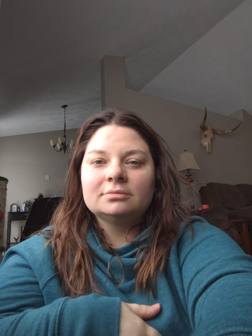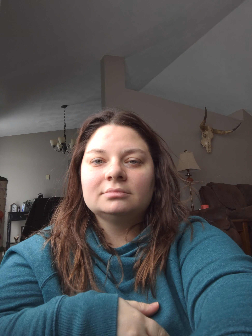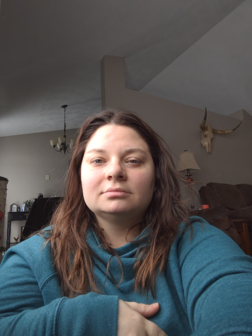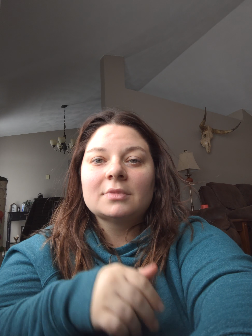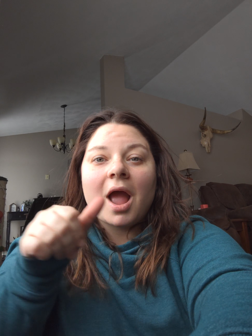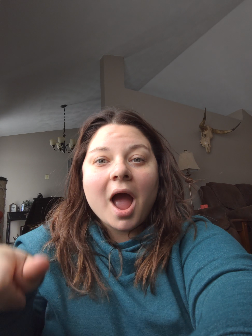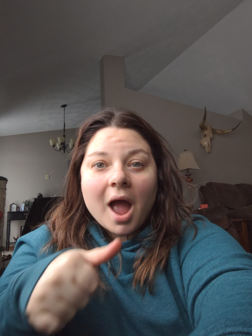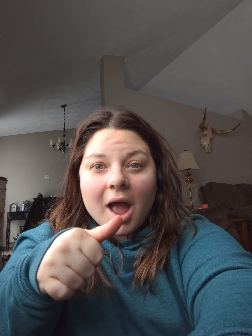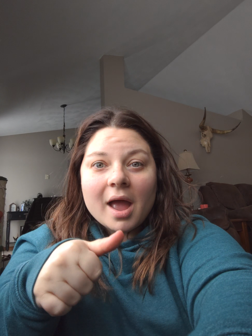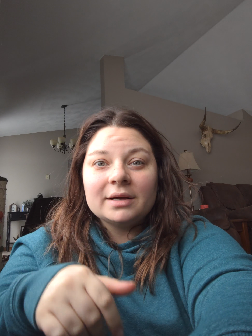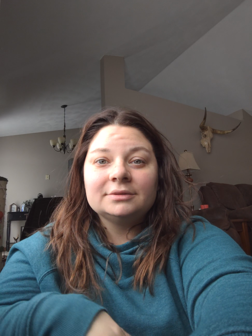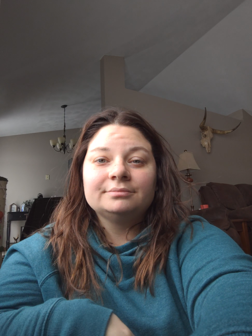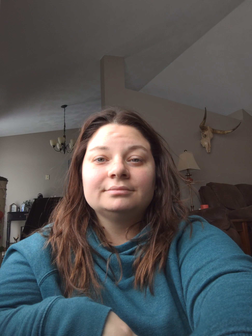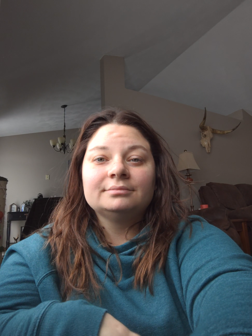hide